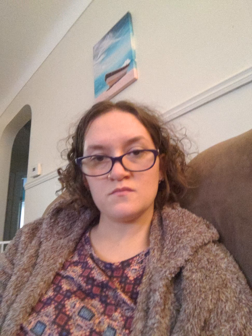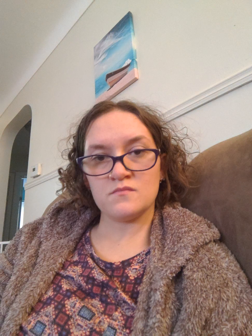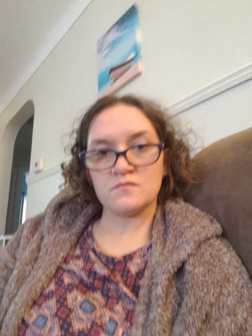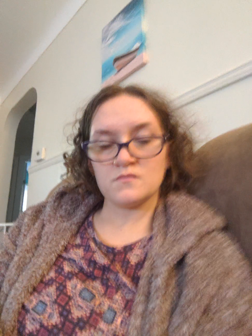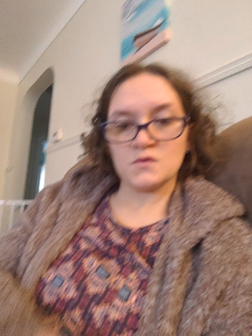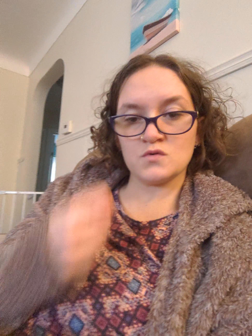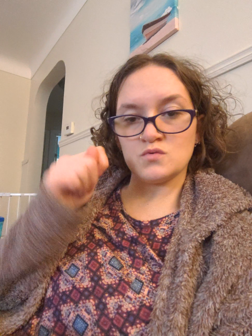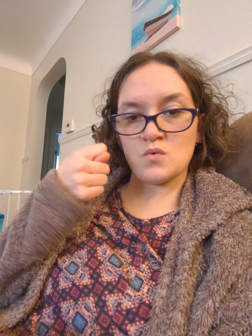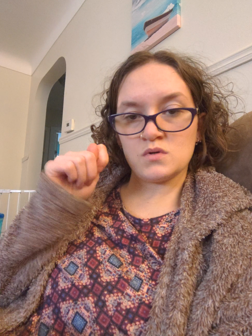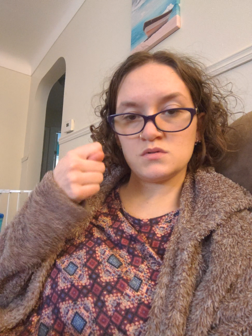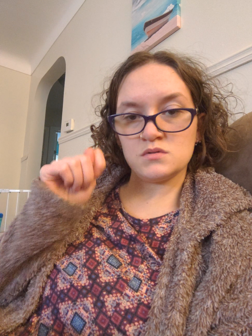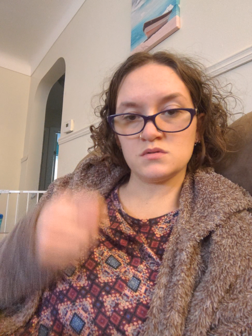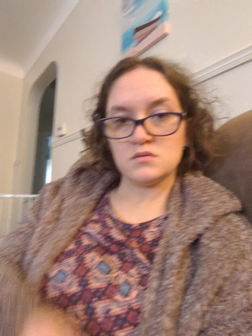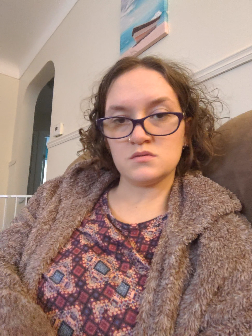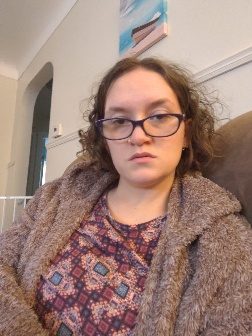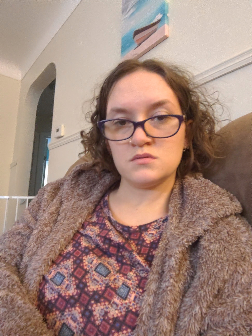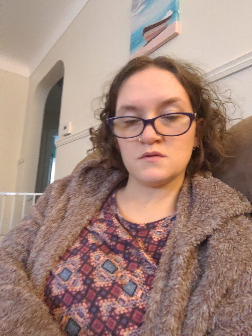toy